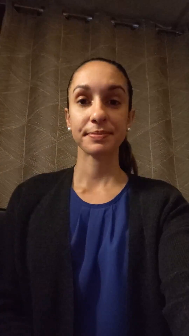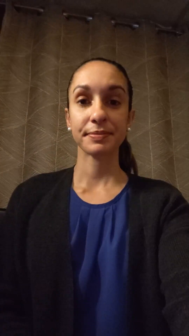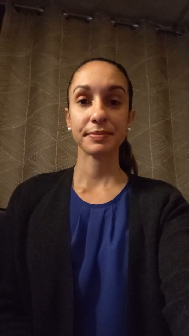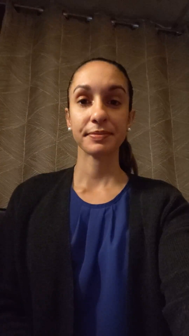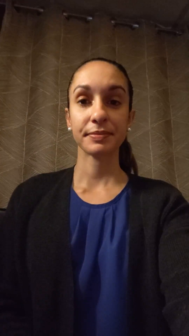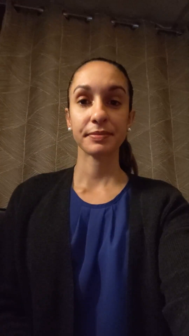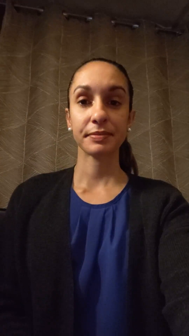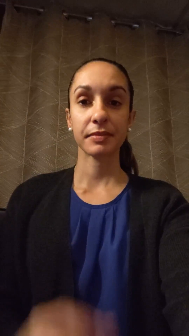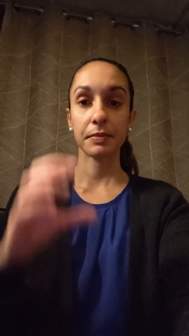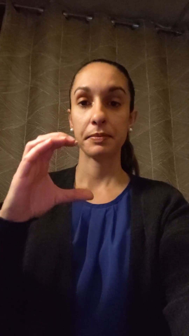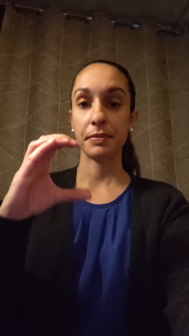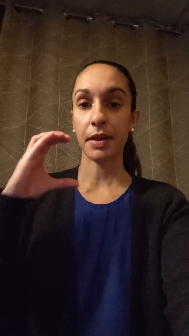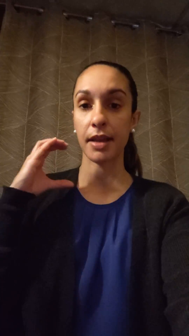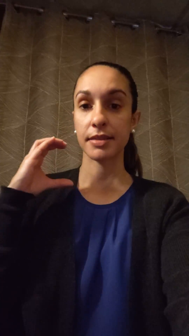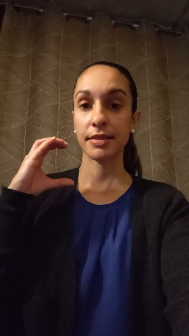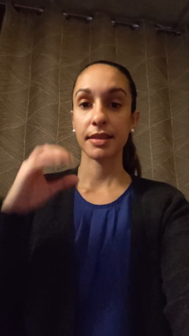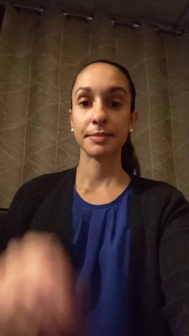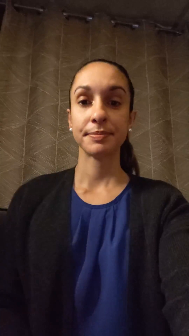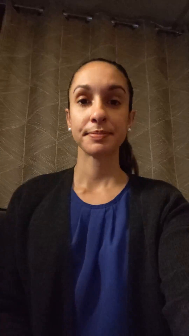bus